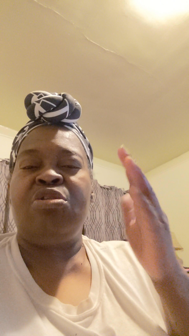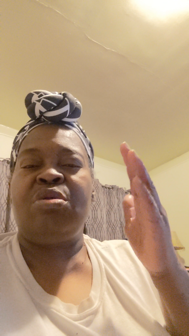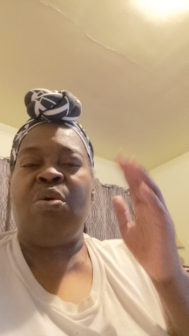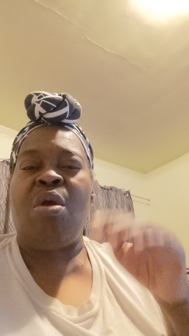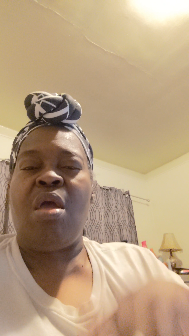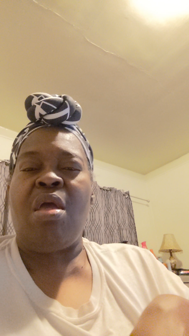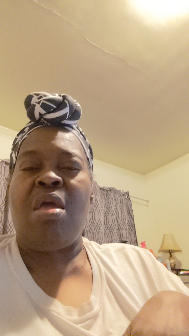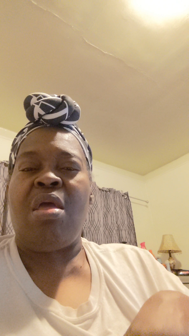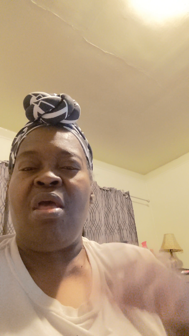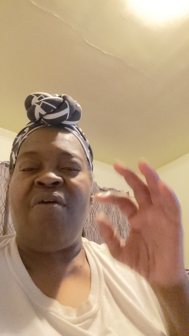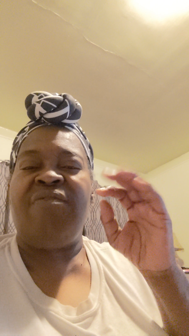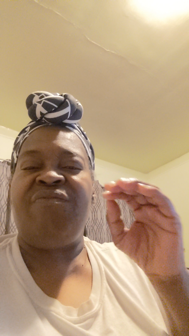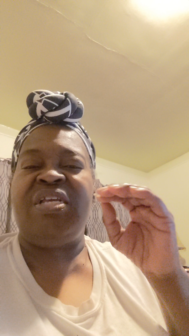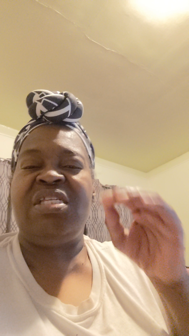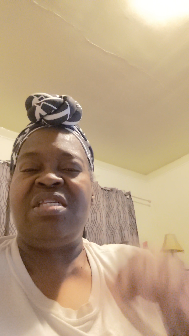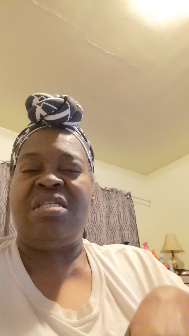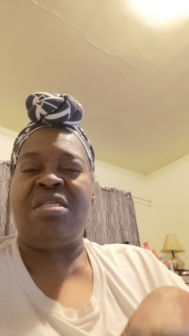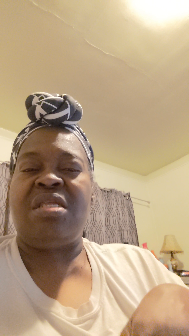fix